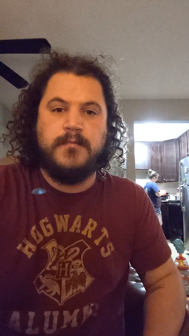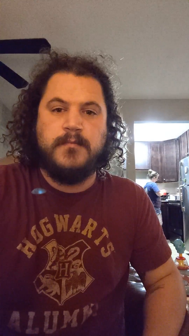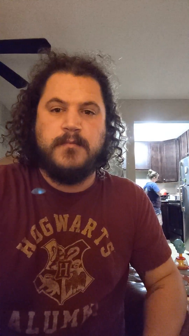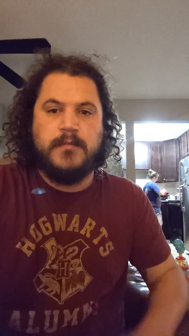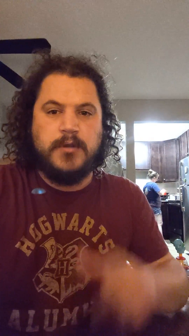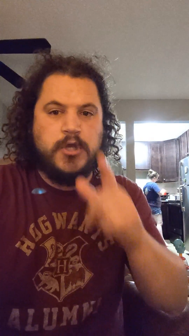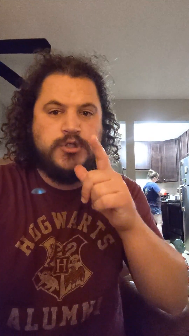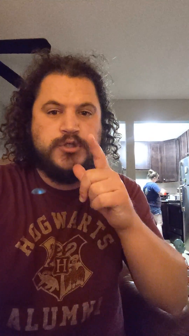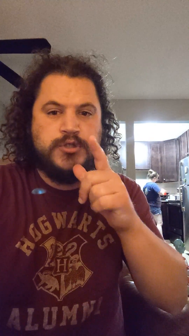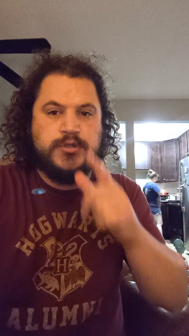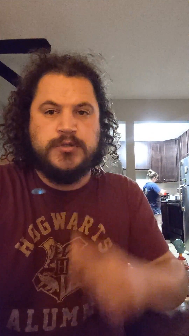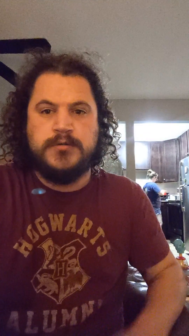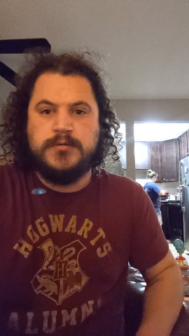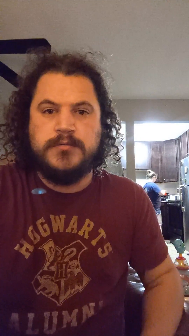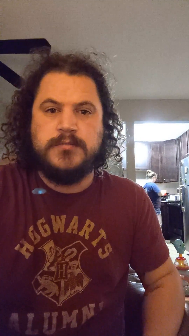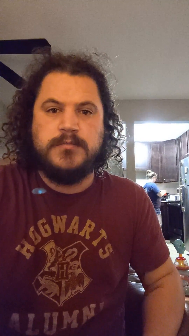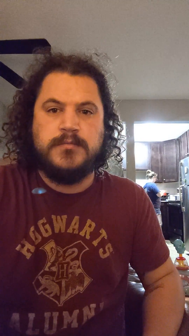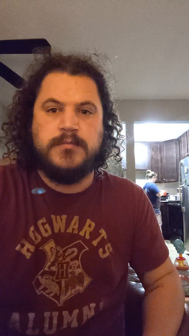lunch